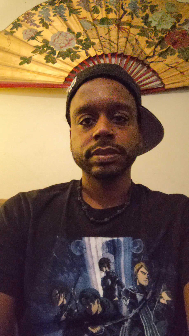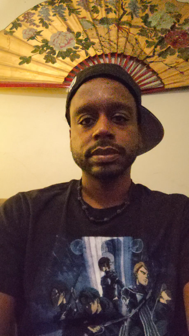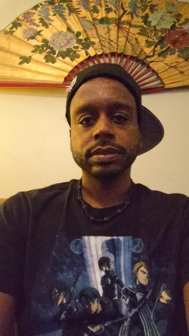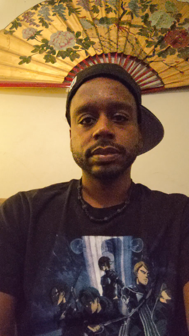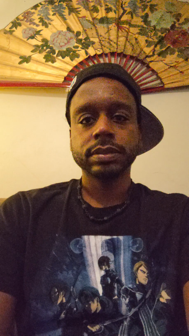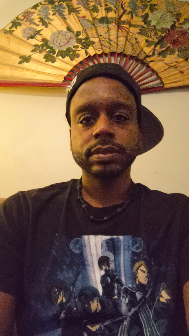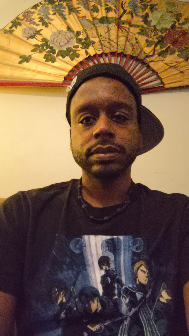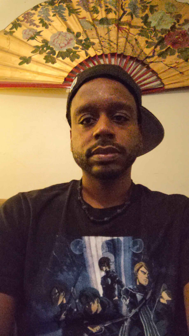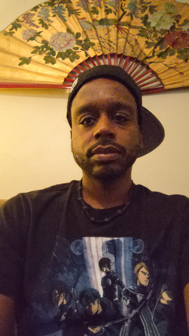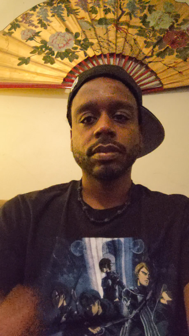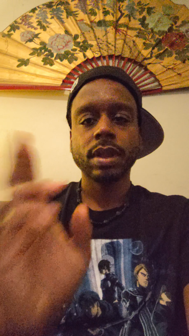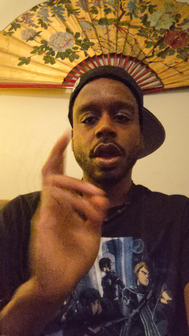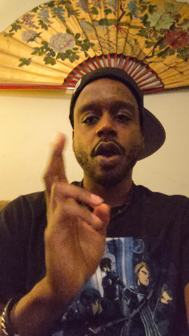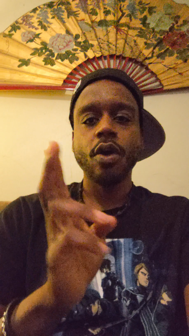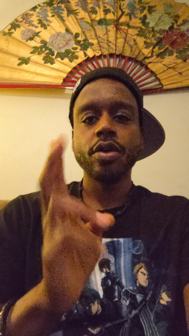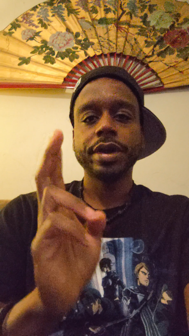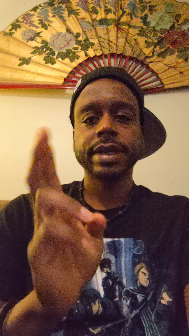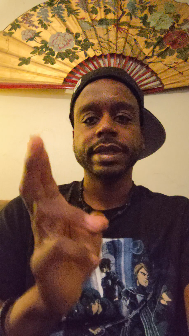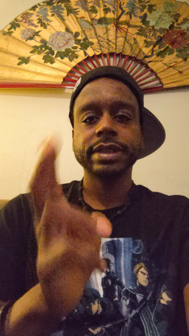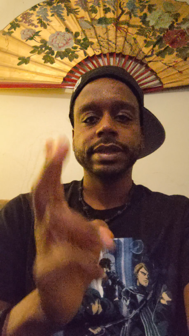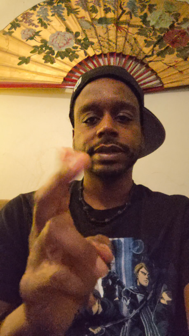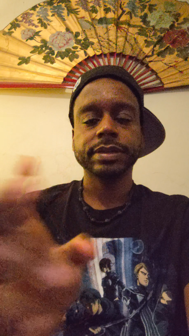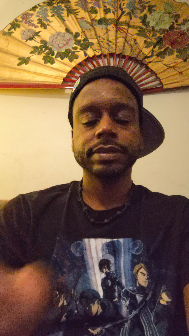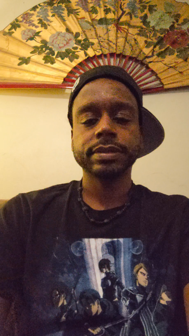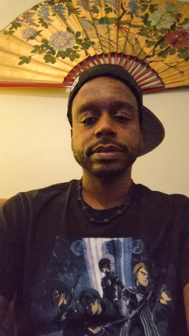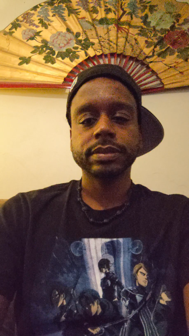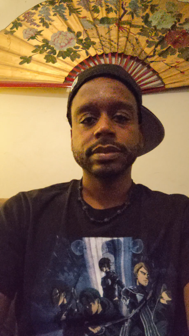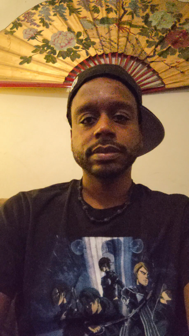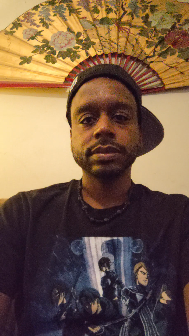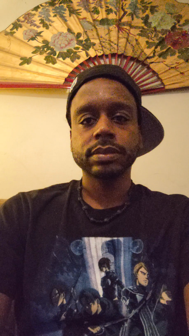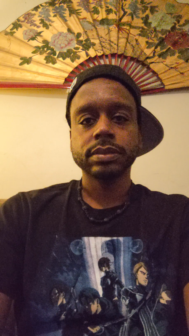hurry